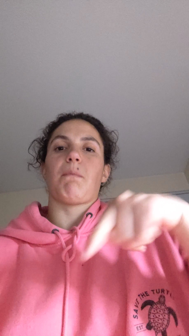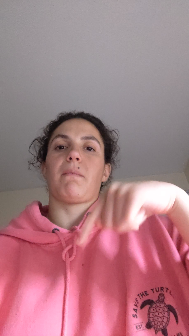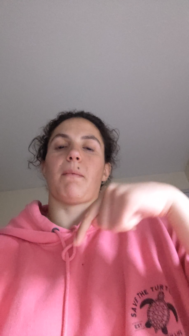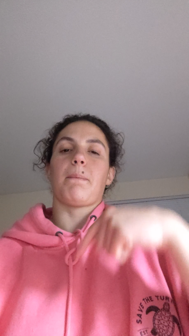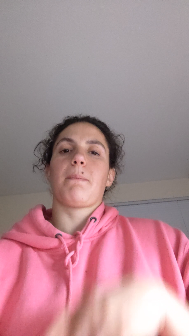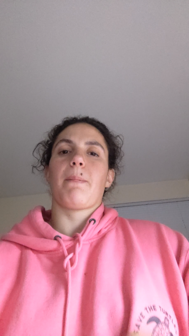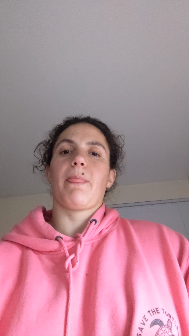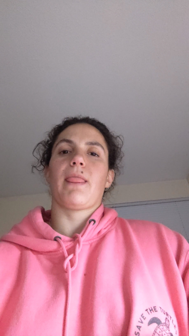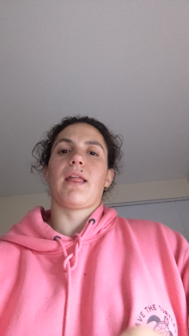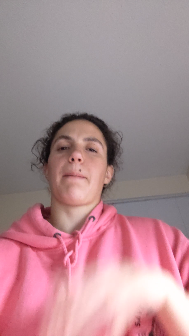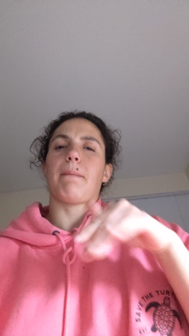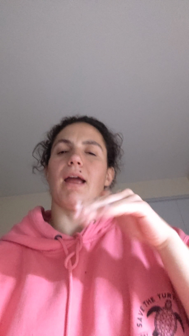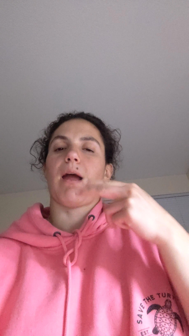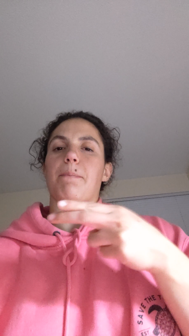pet's name